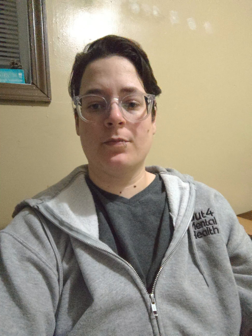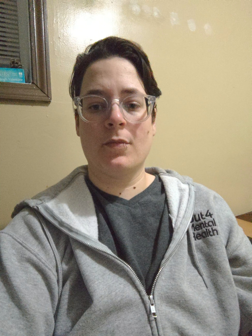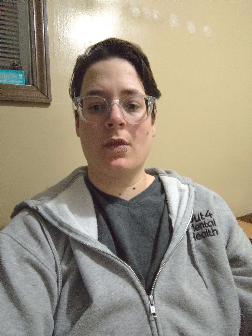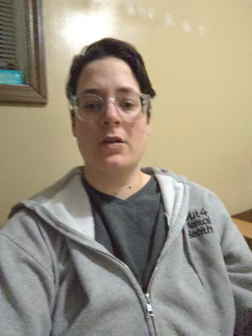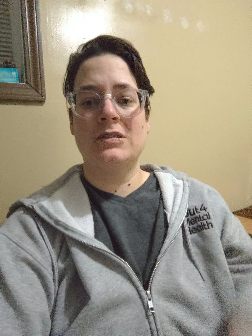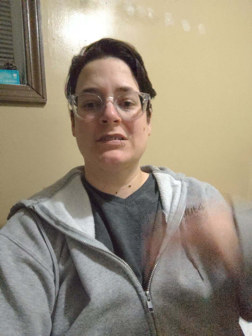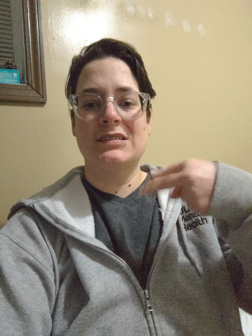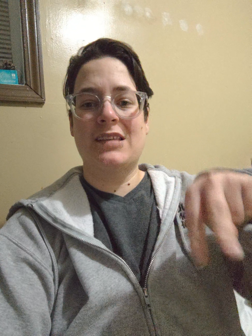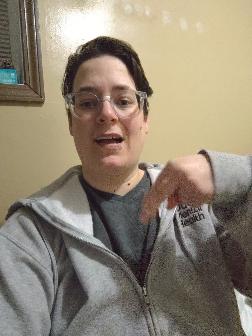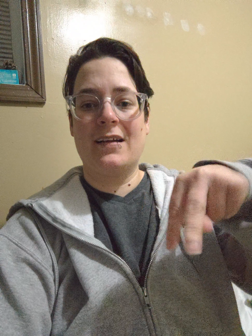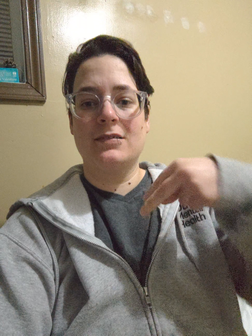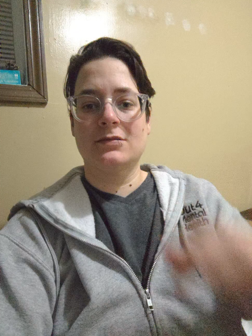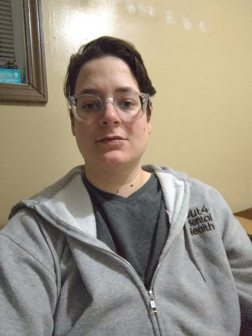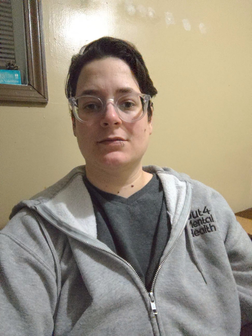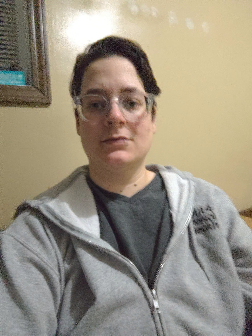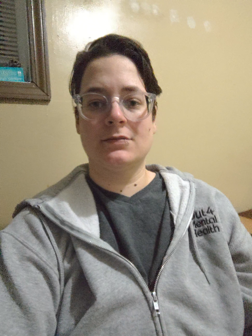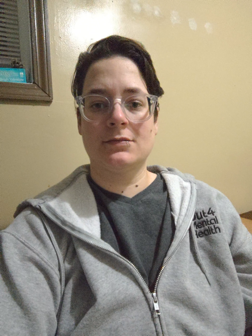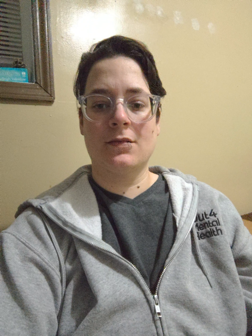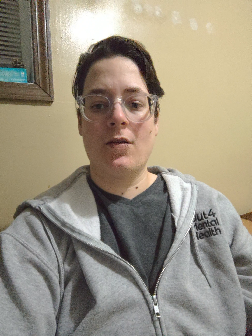dance